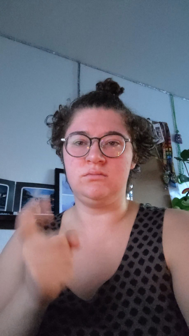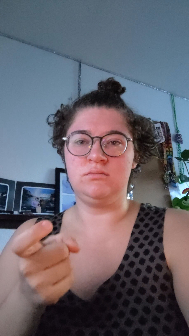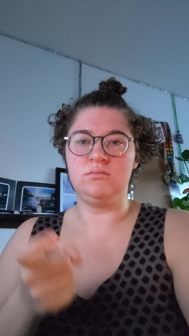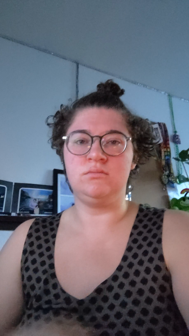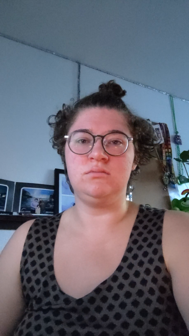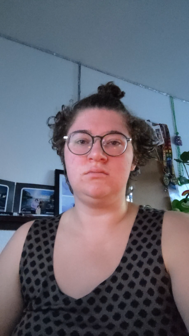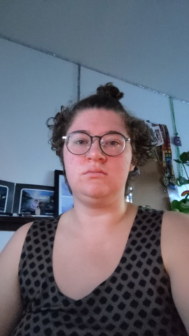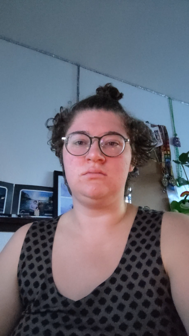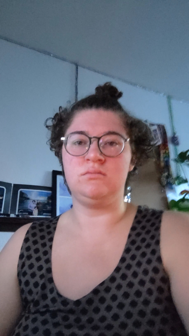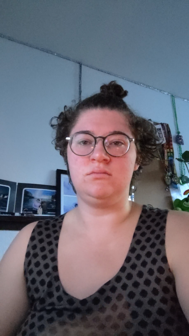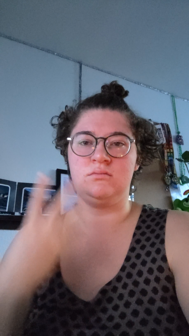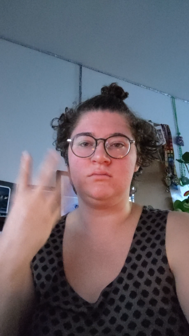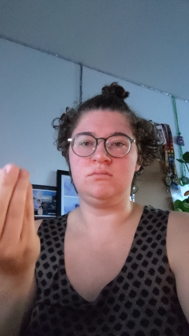going to